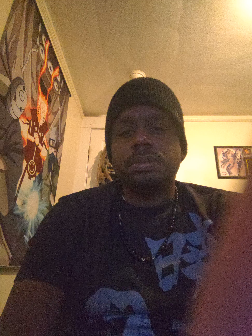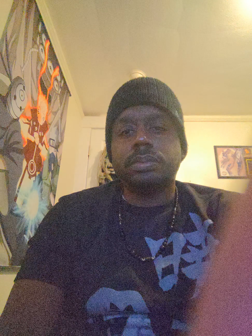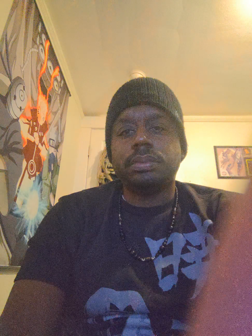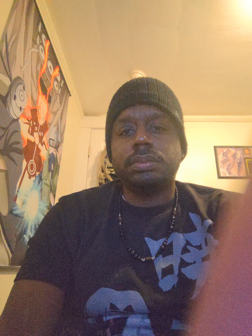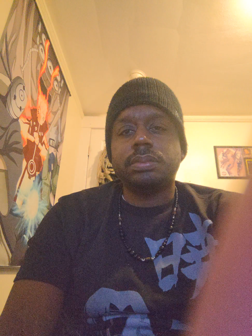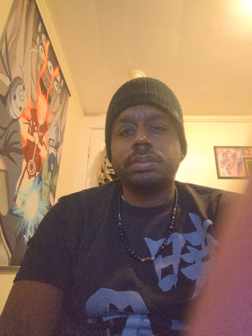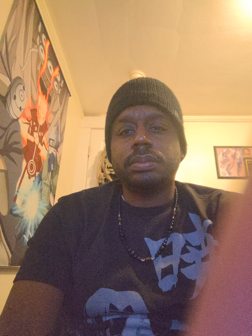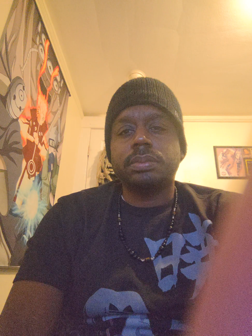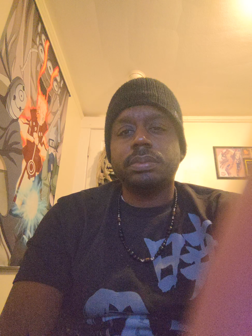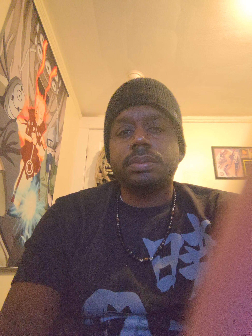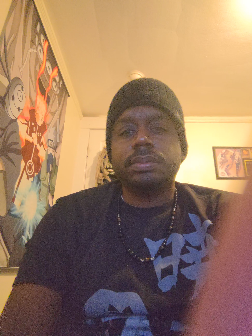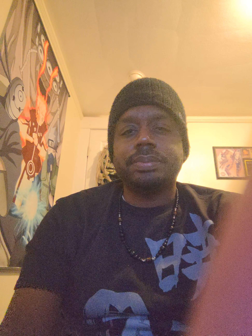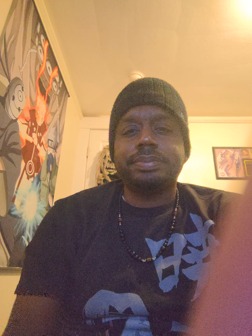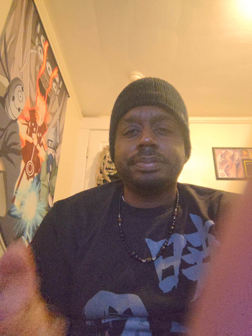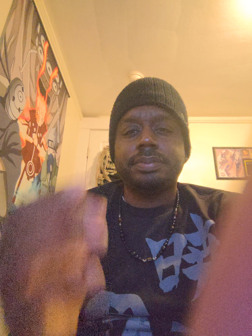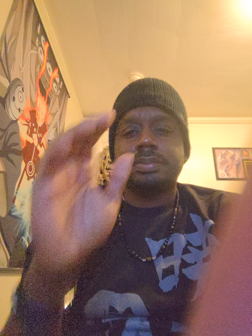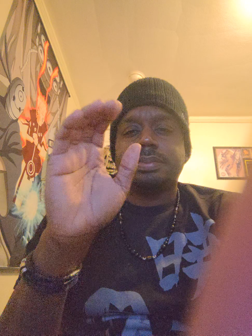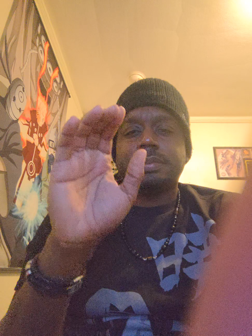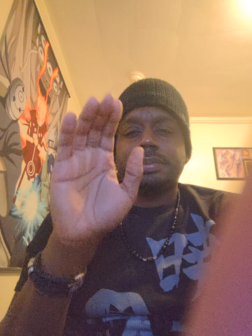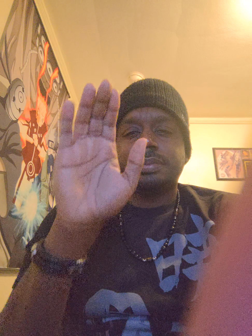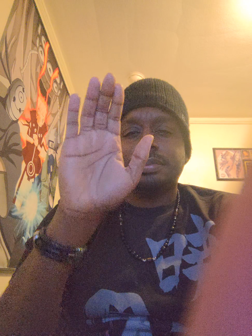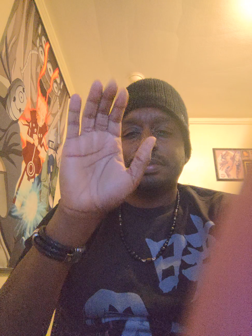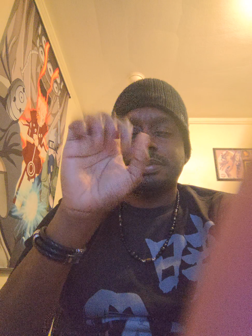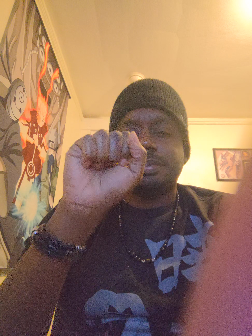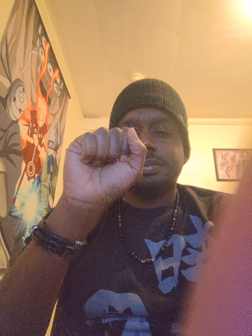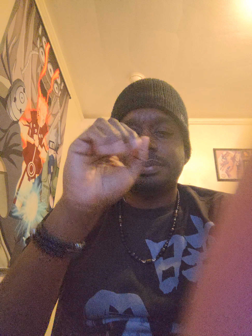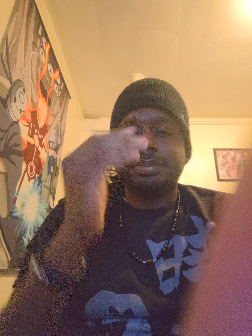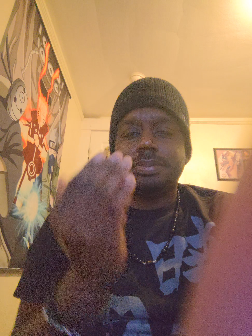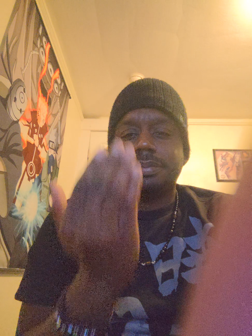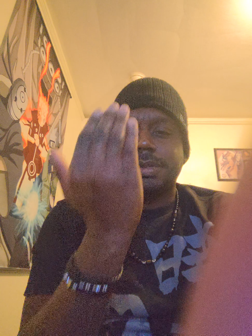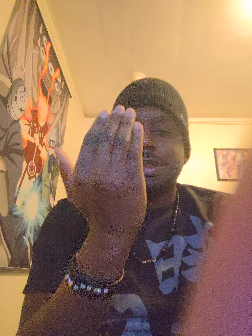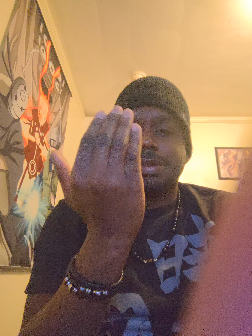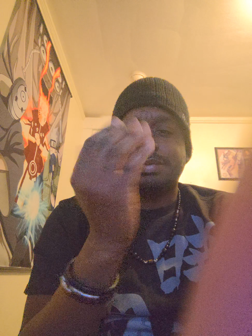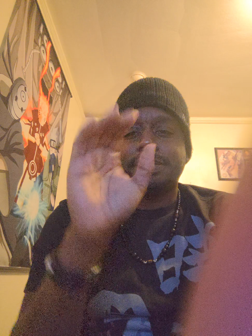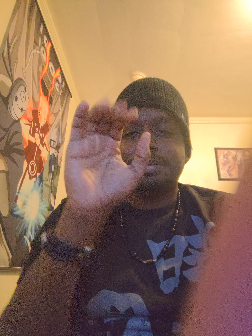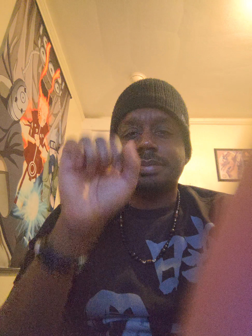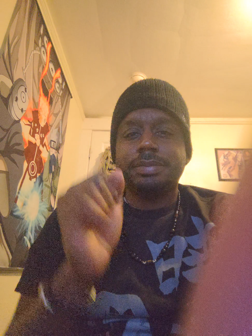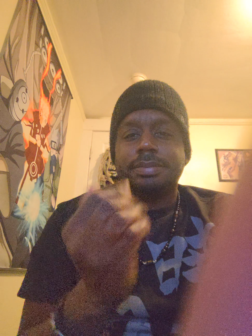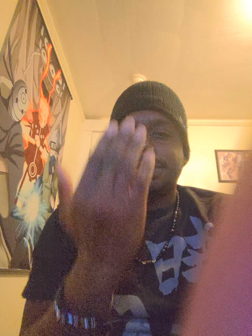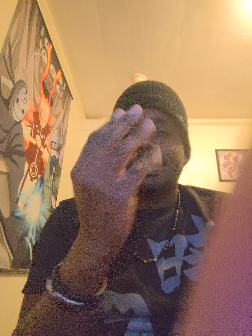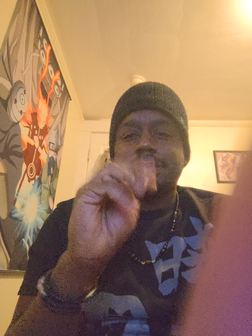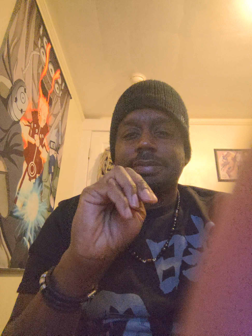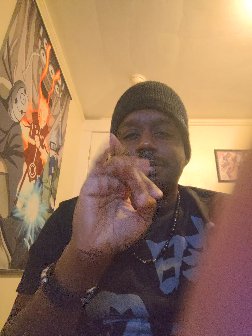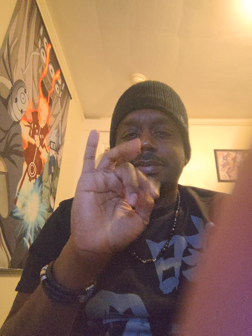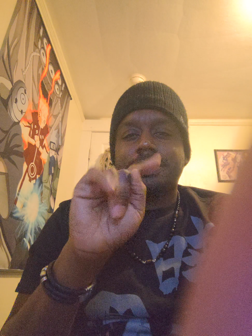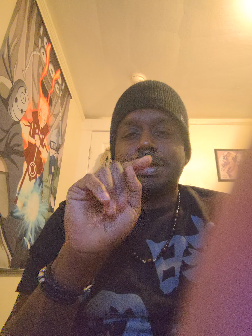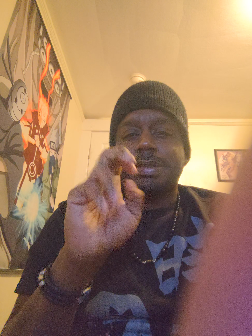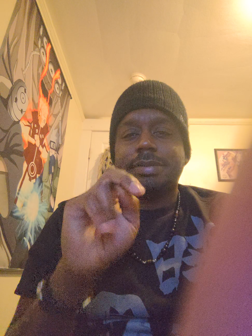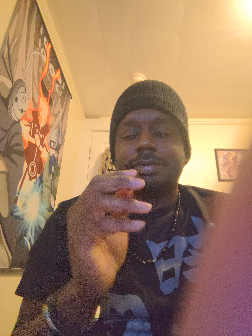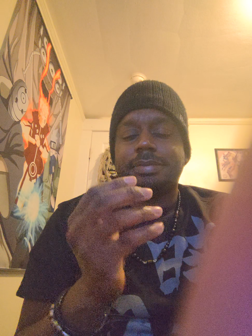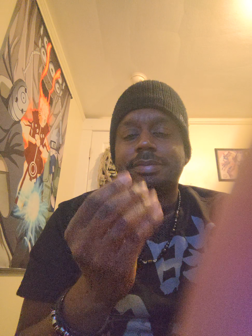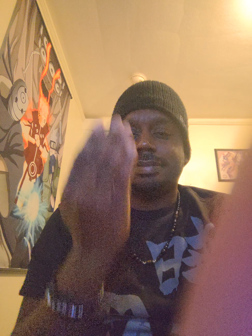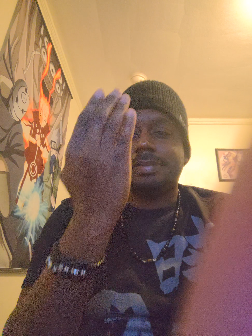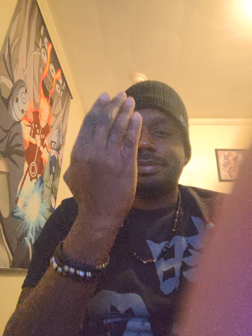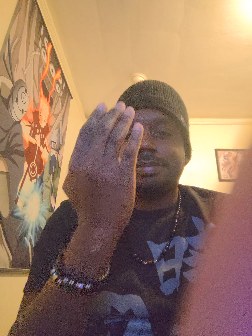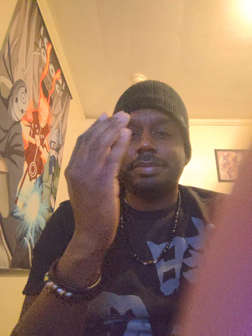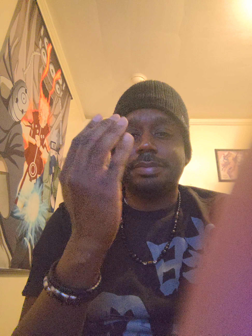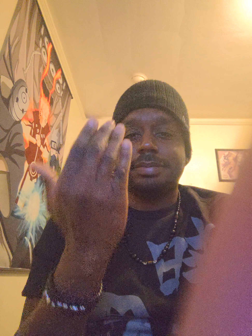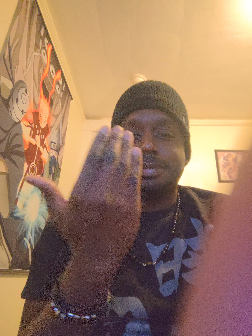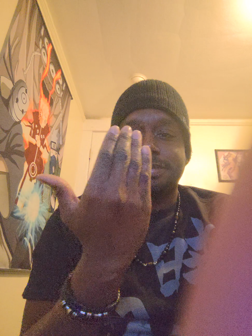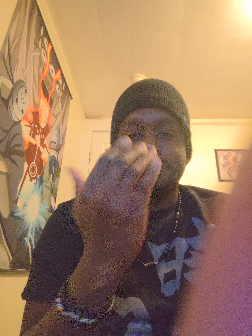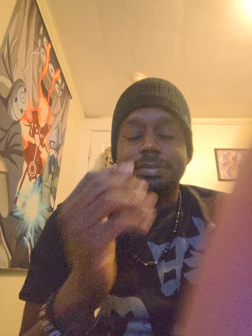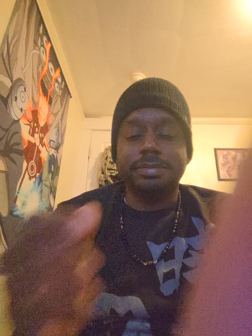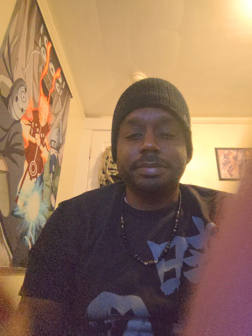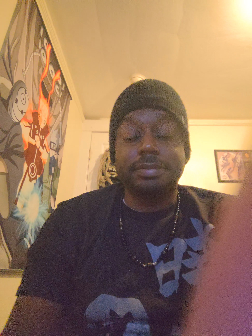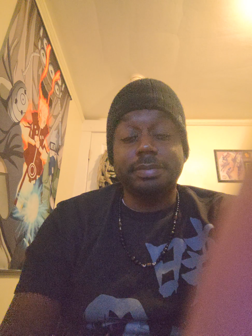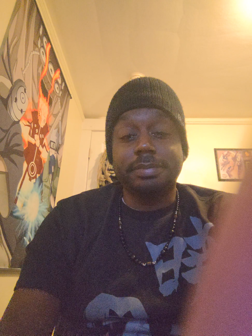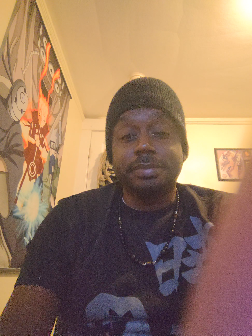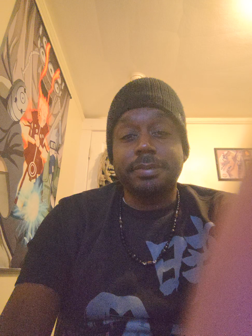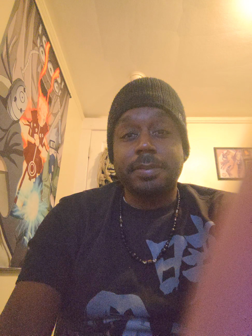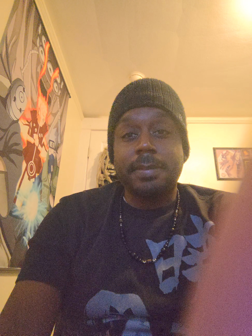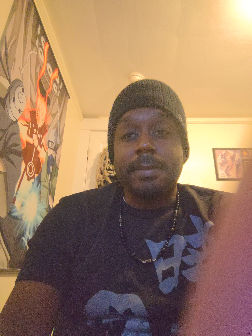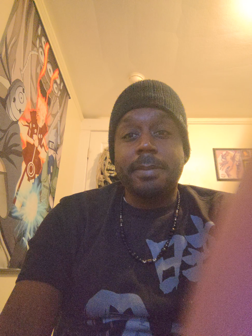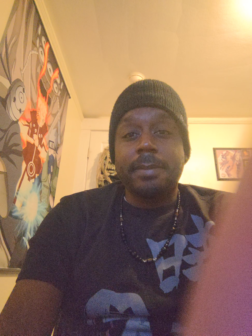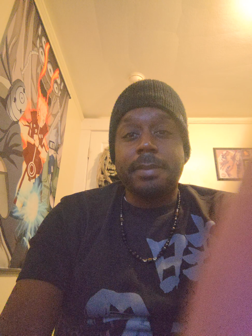mitten